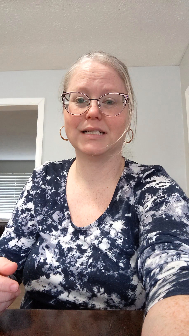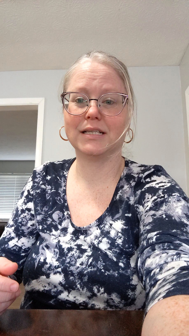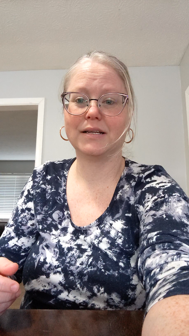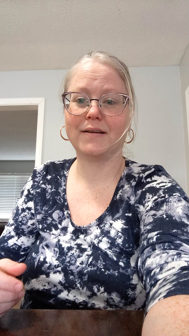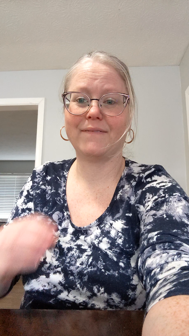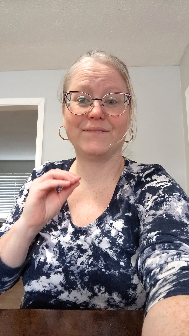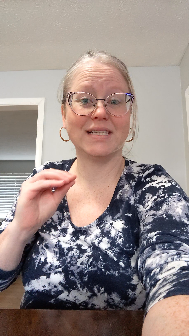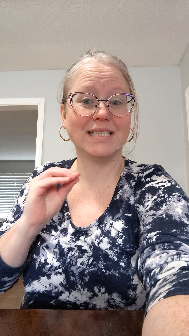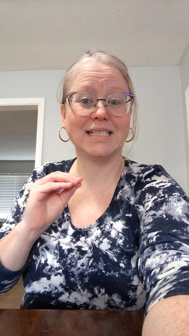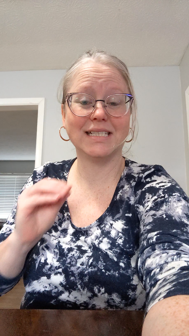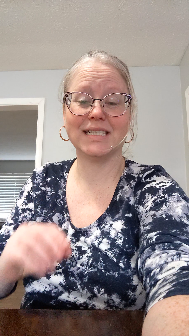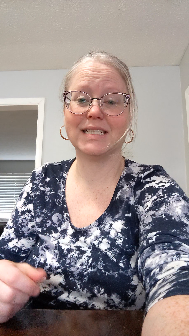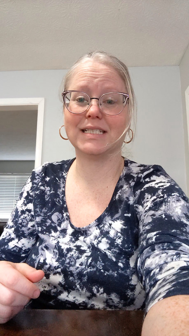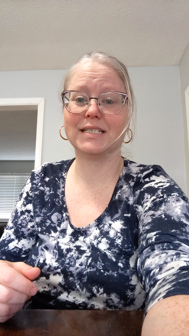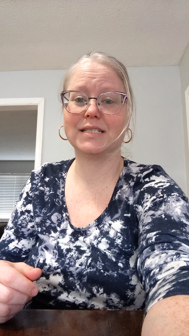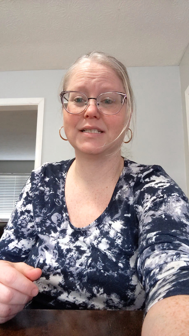fix